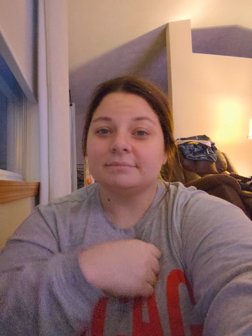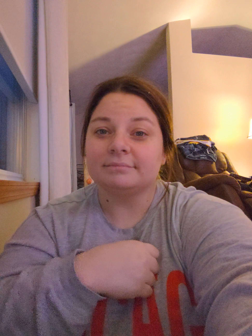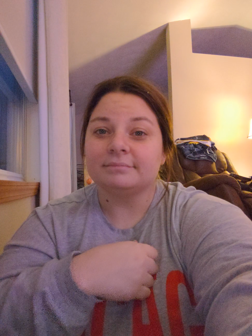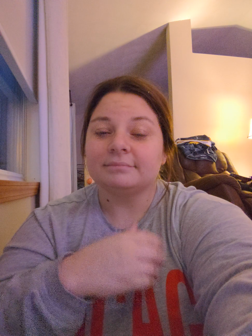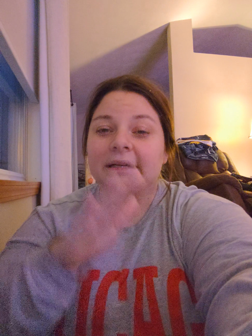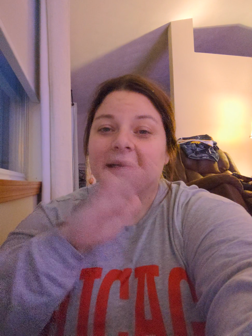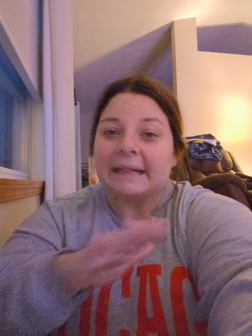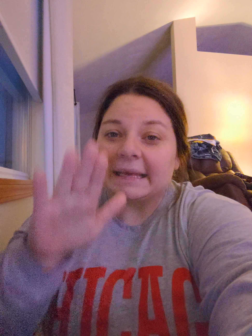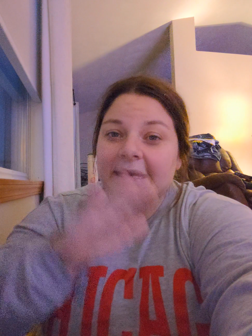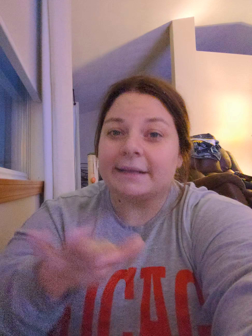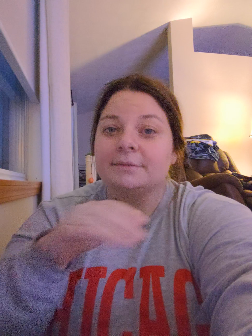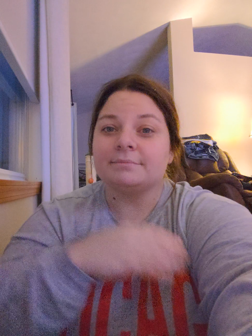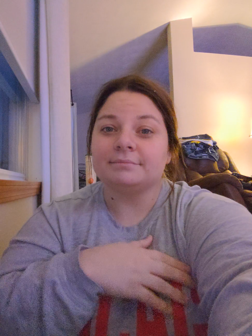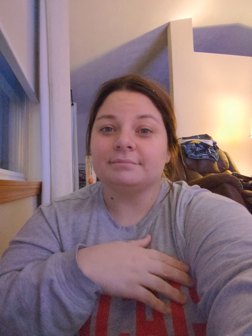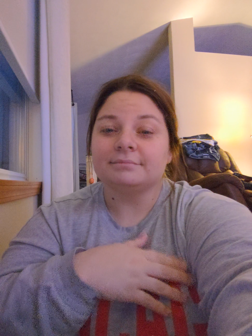clean